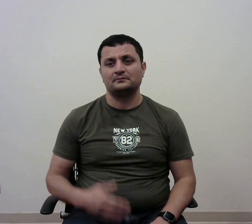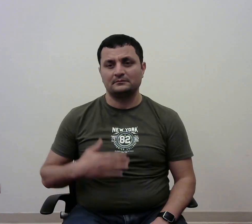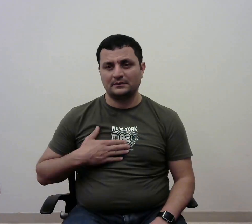mən